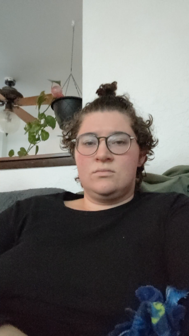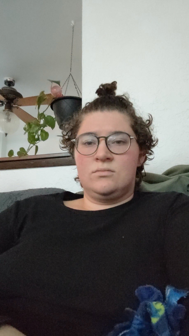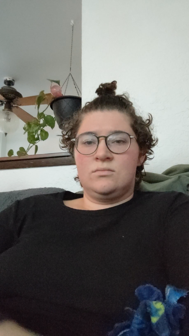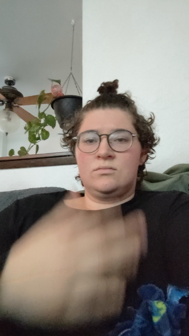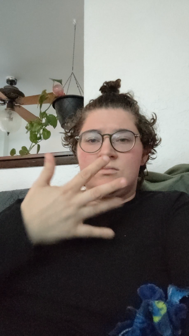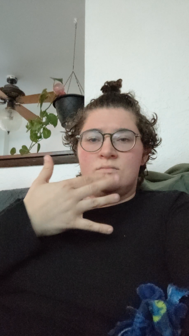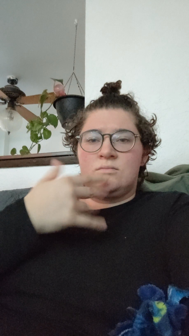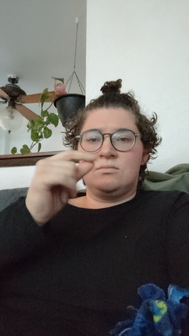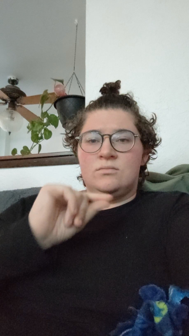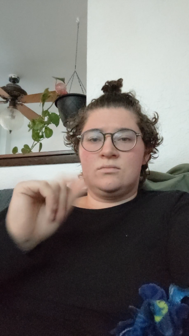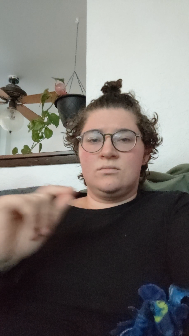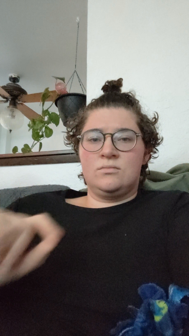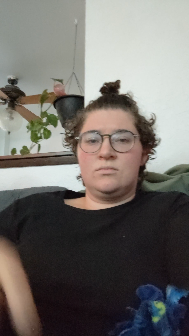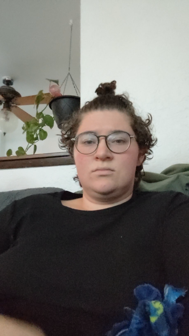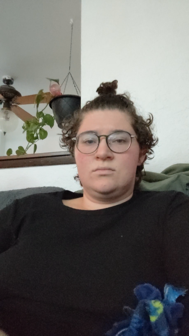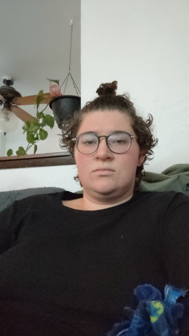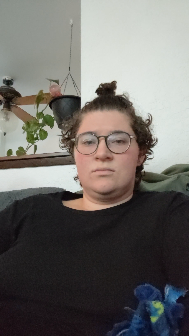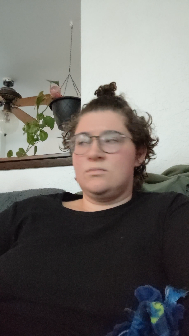crayon